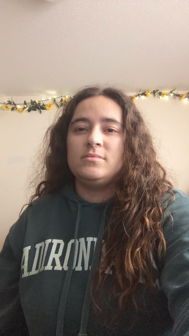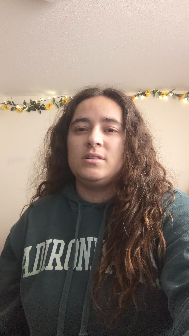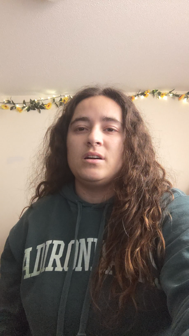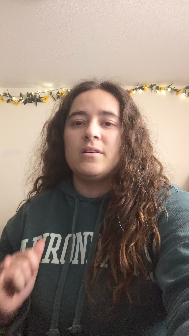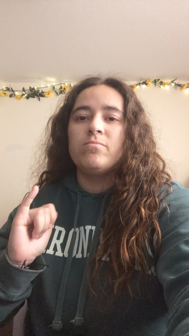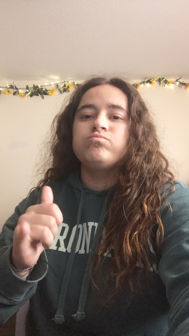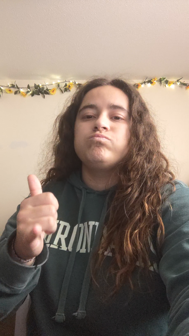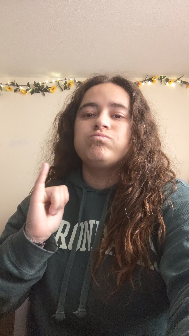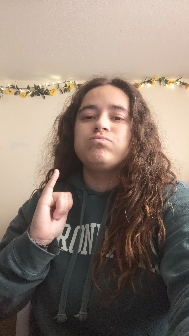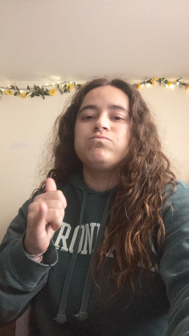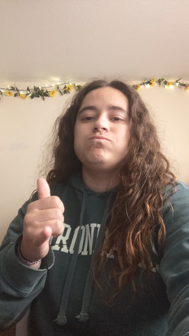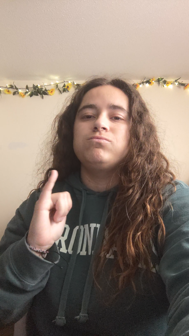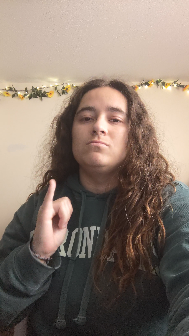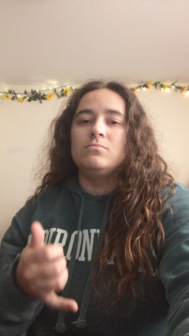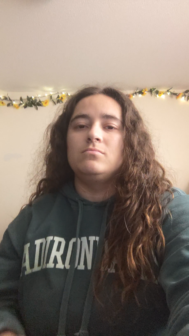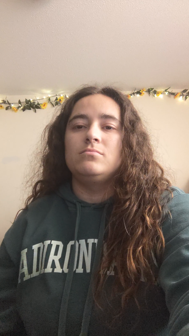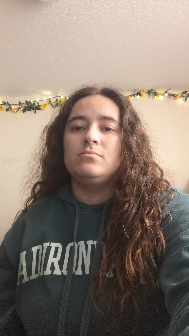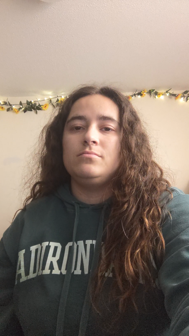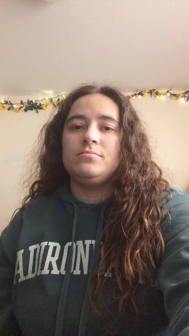rocking chair